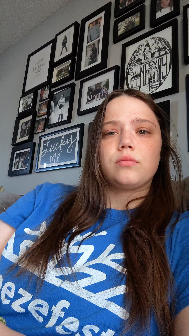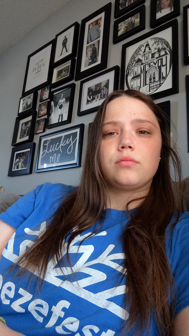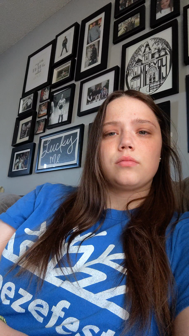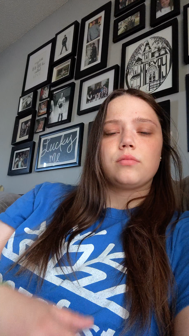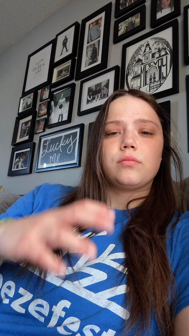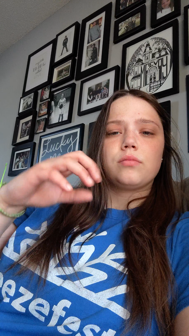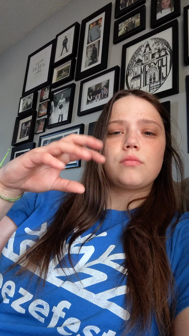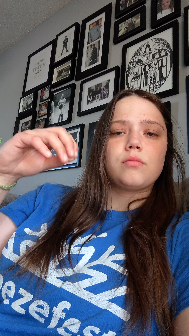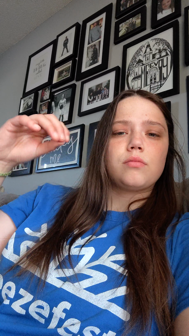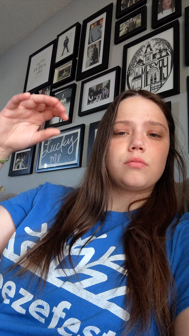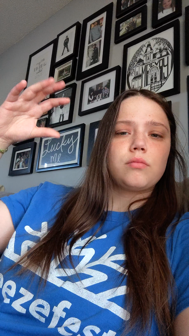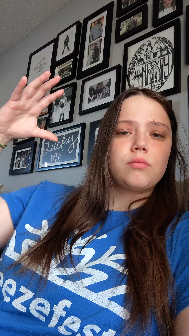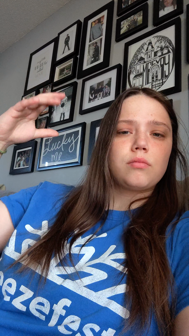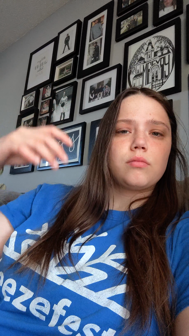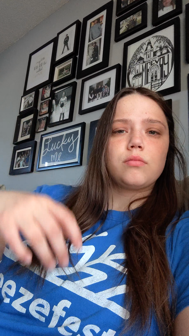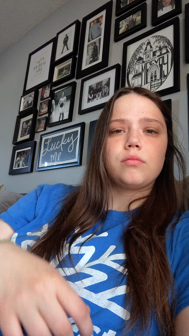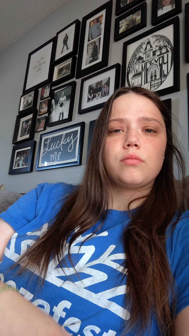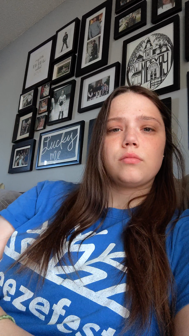bubbles